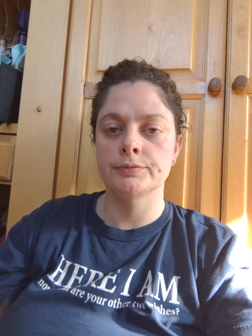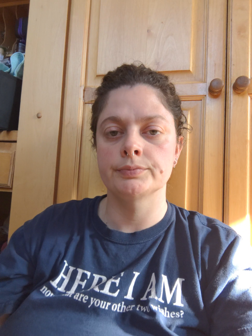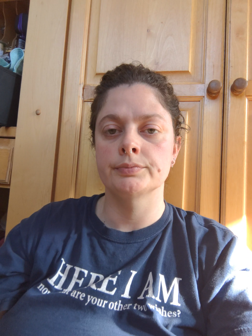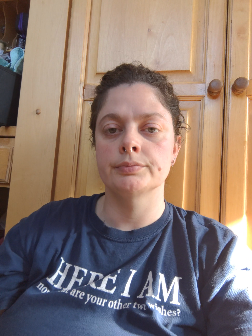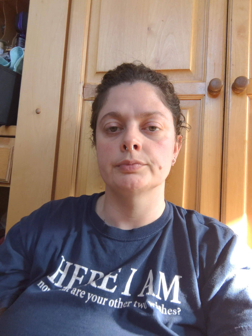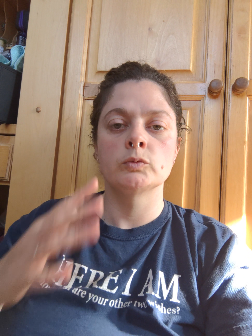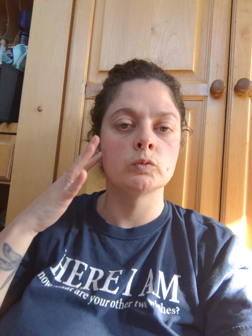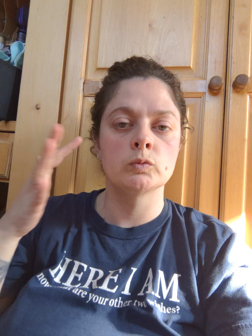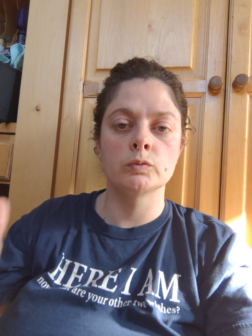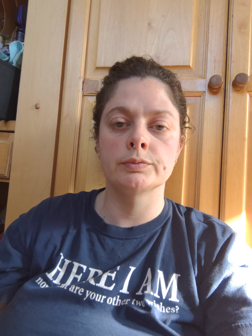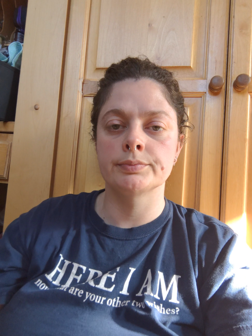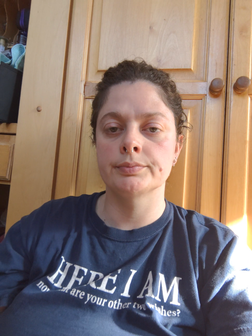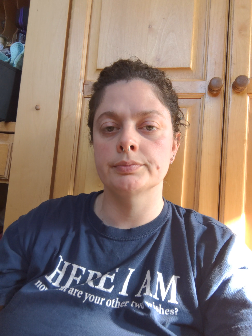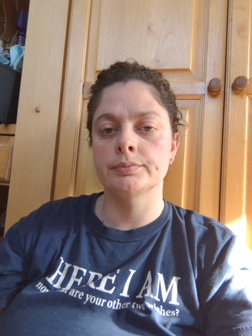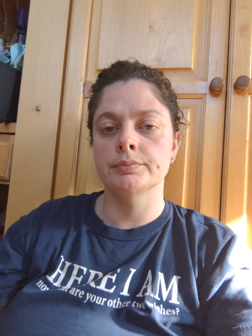noisy